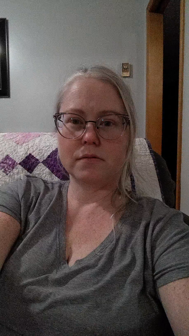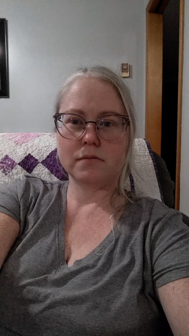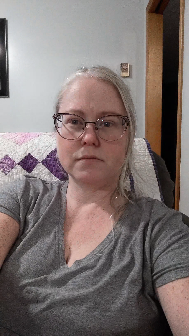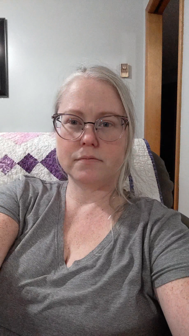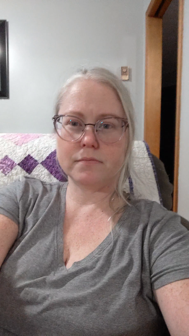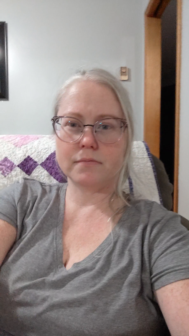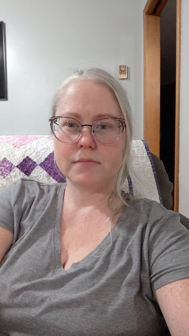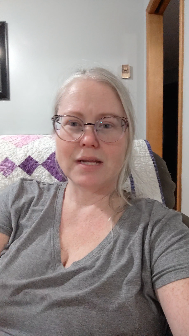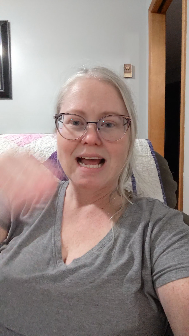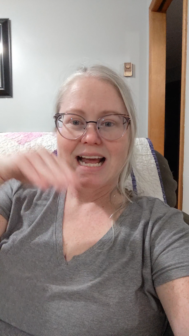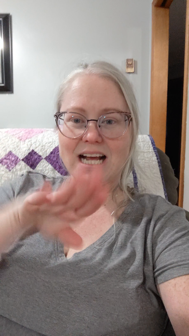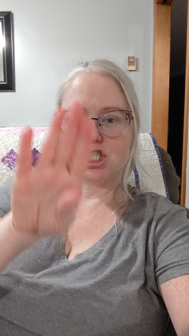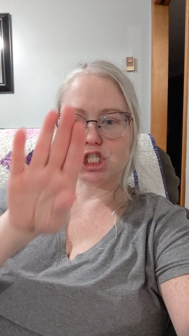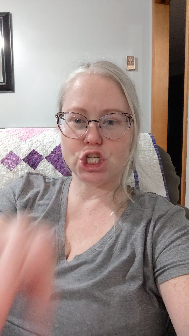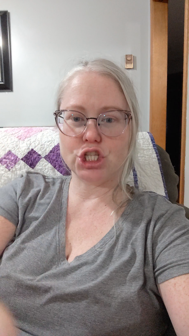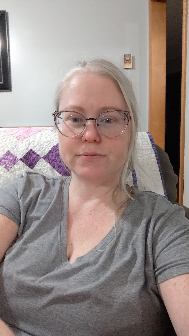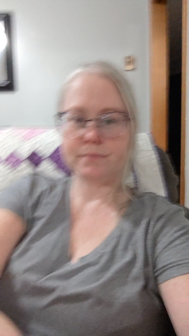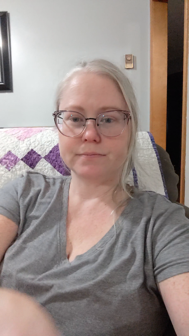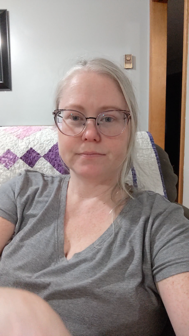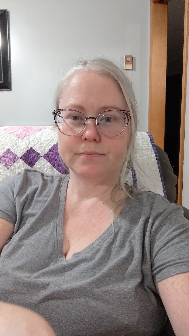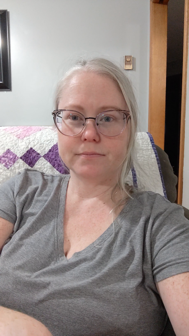enter